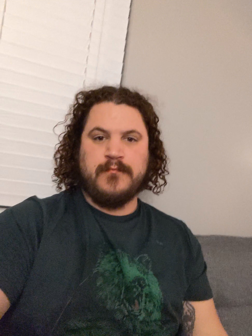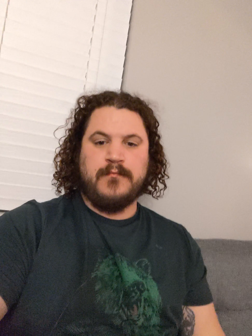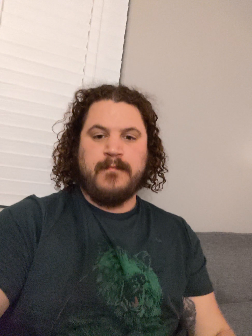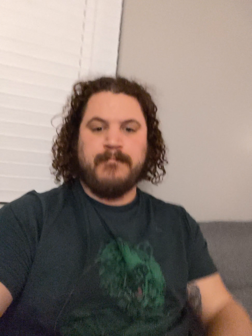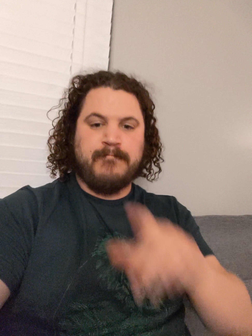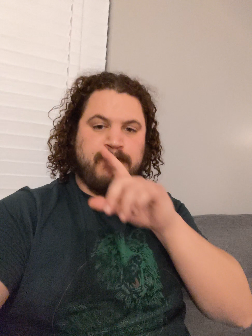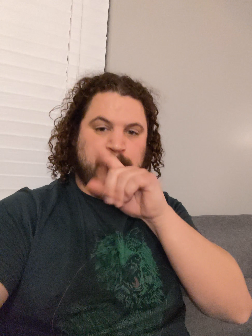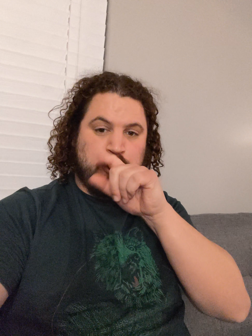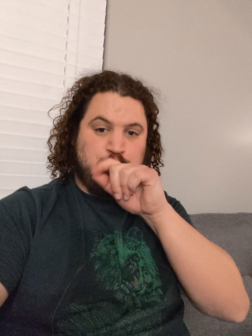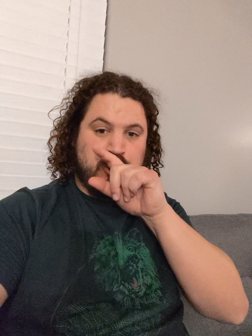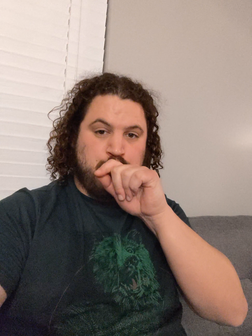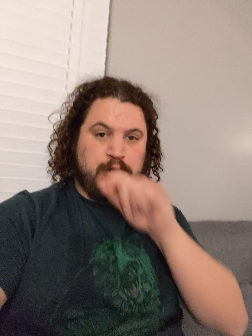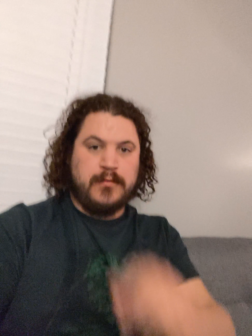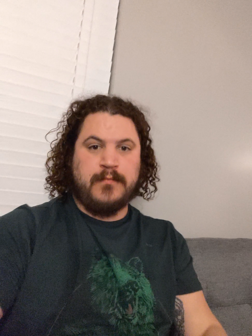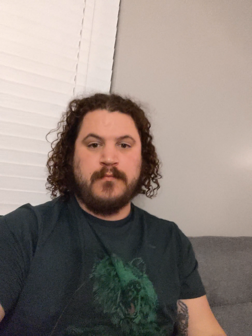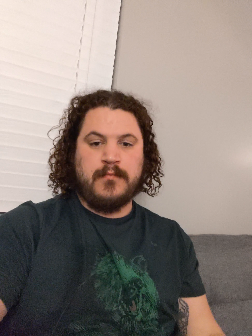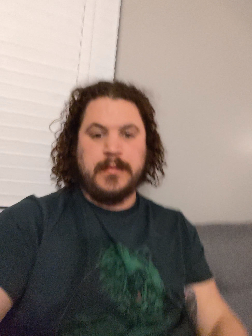bird